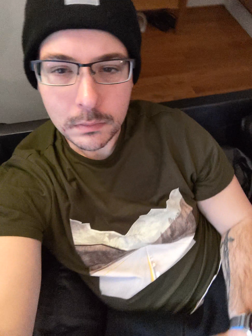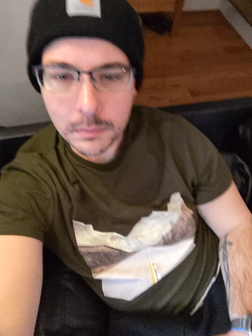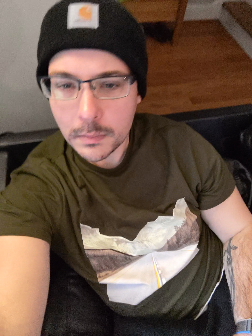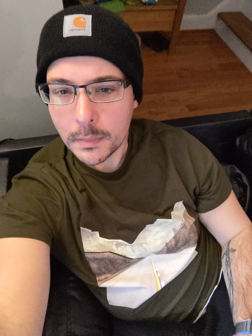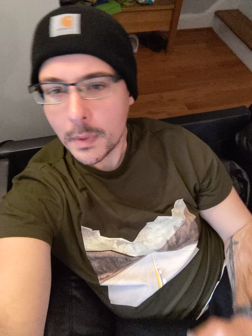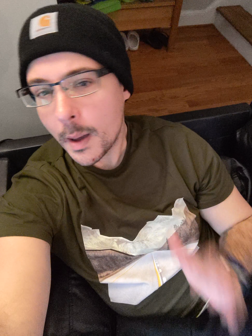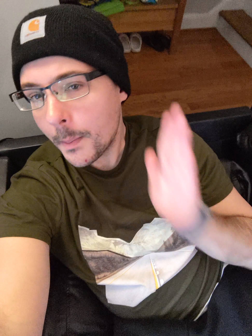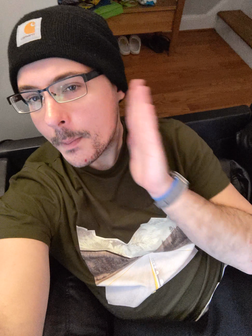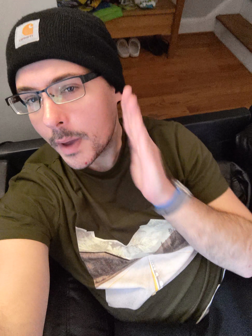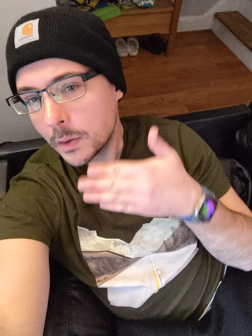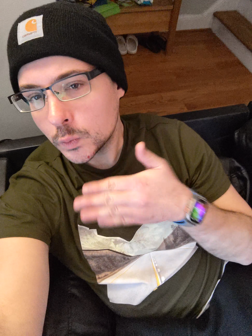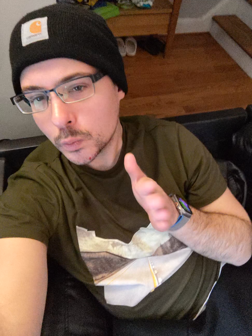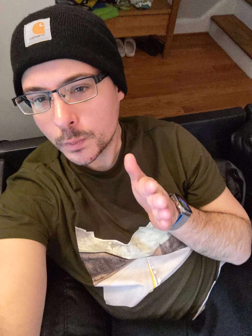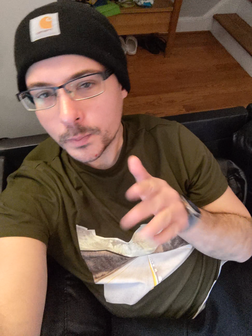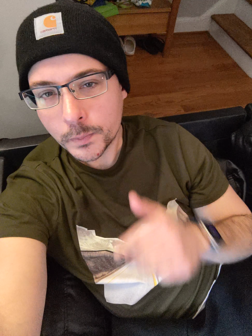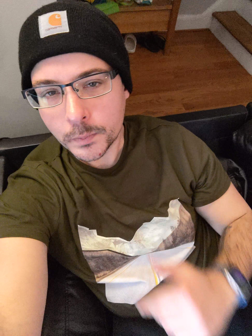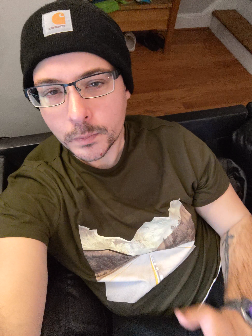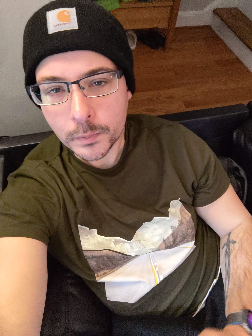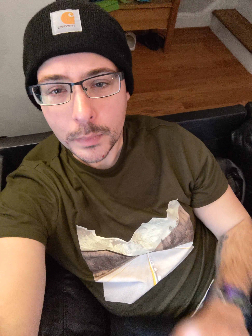bedroom